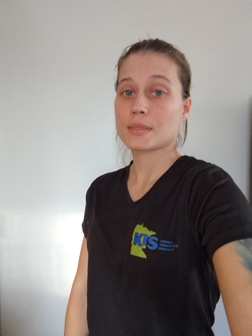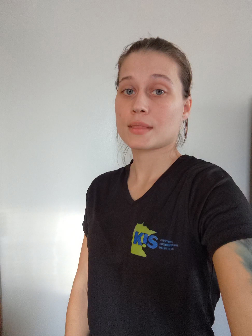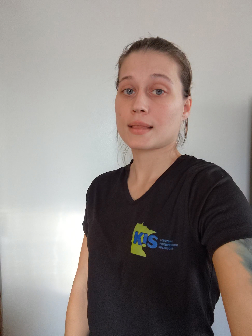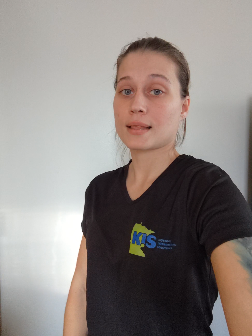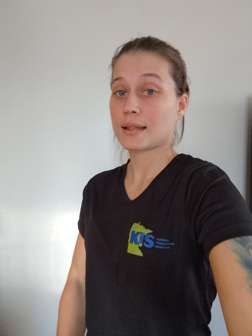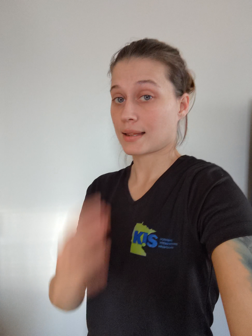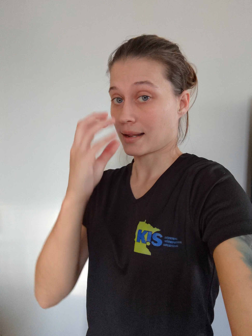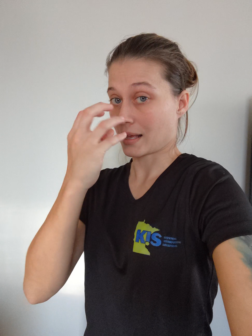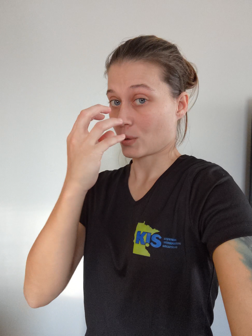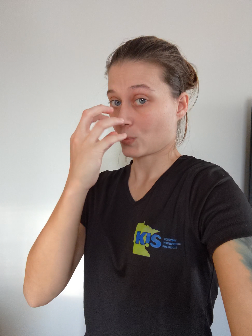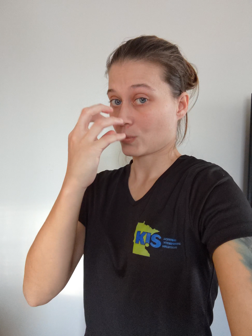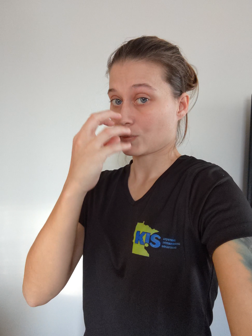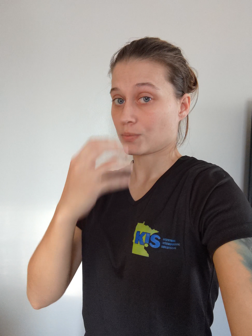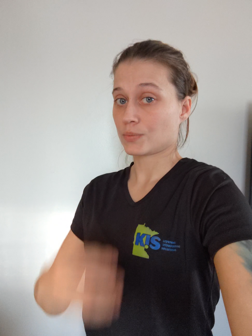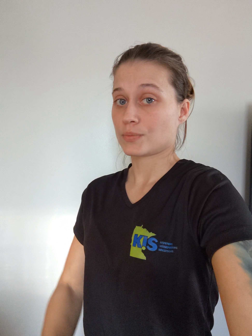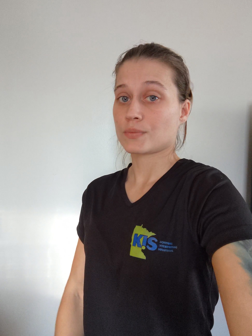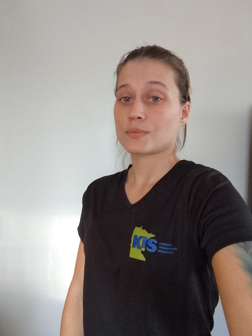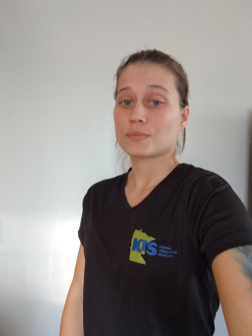clown